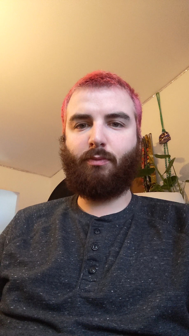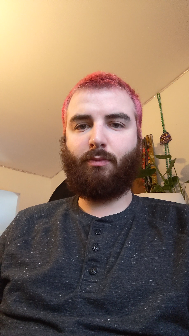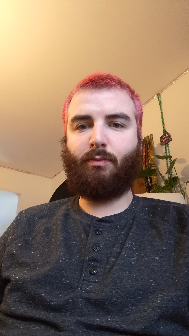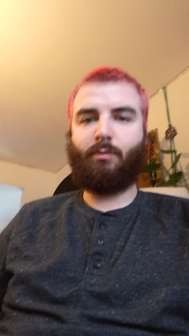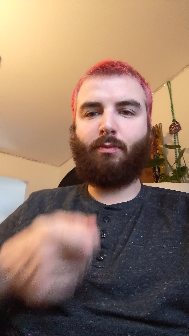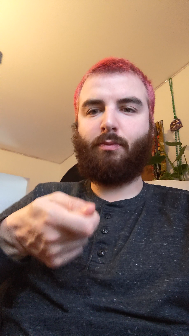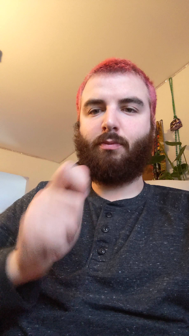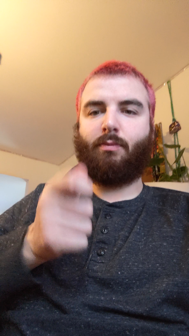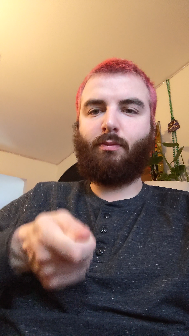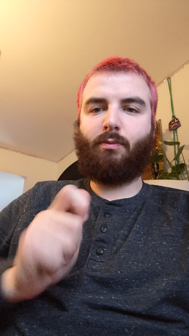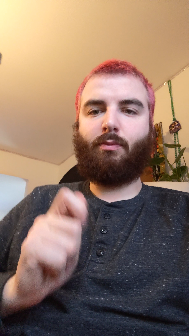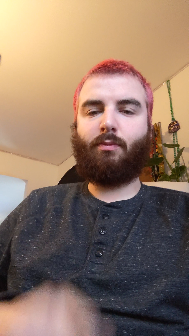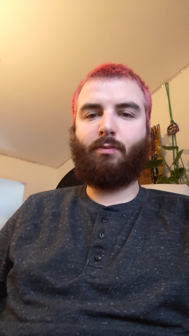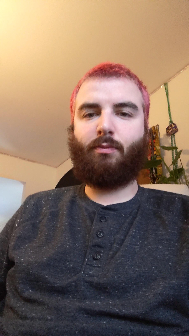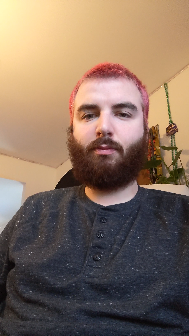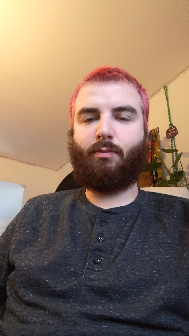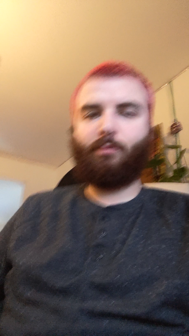shovel